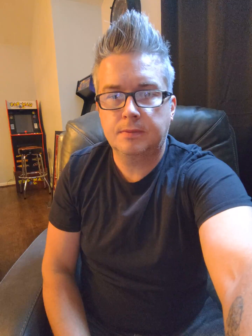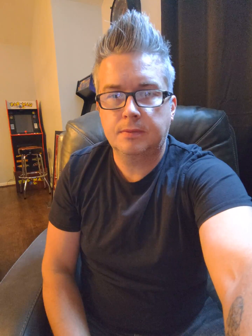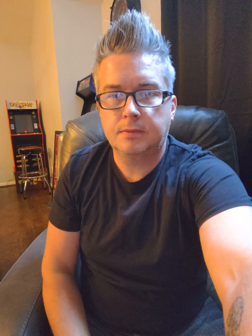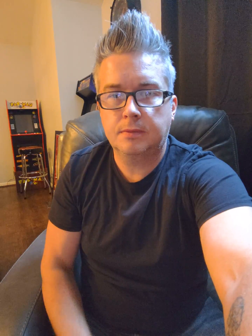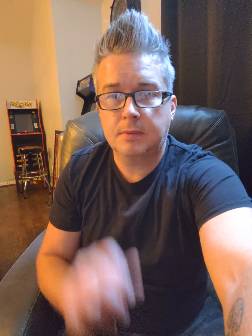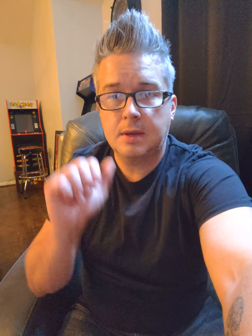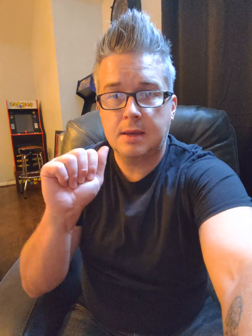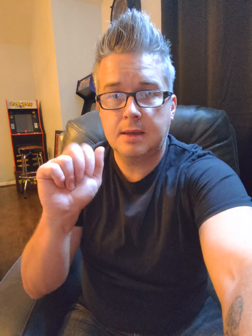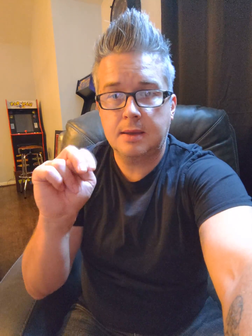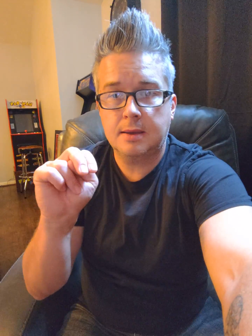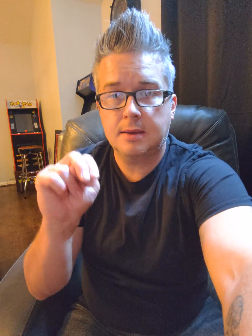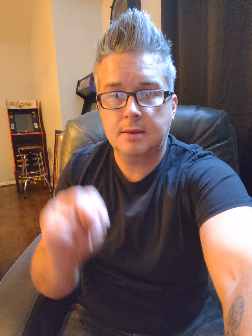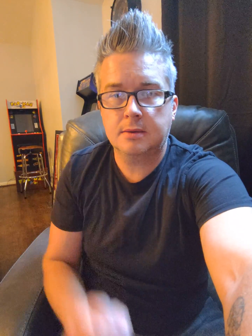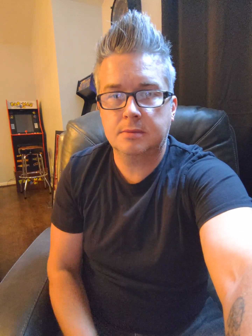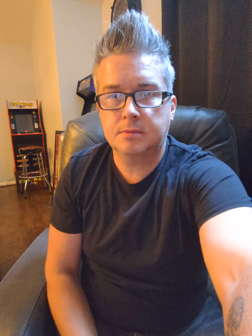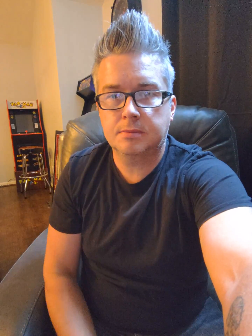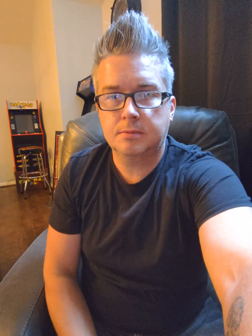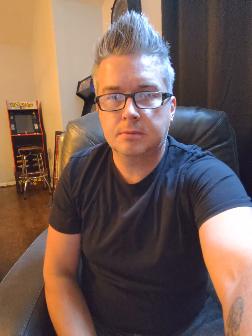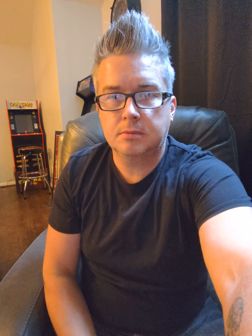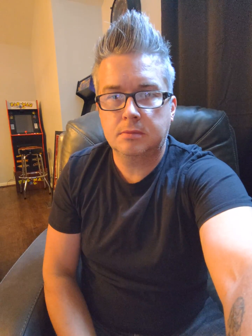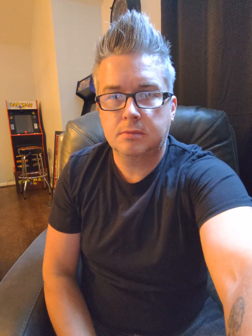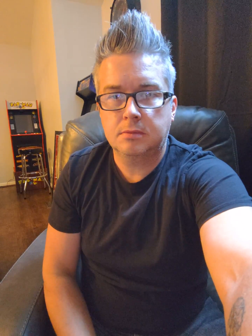an